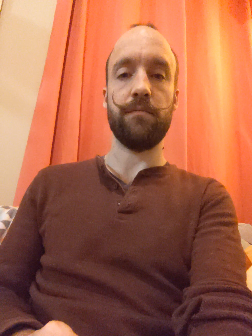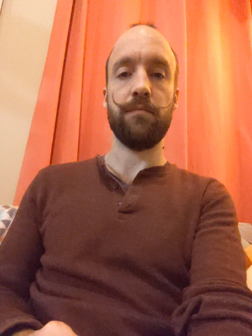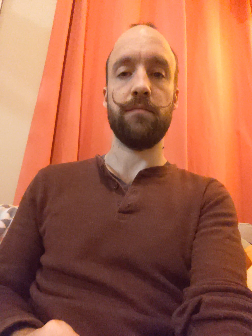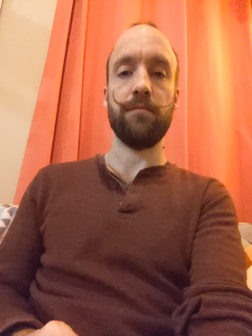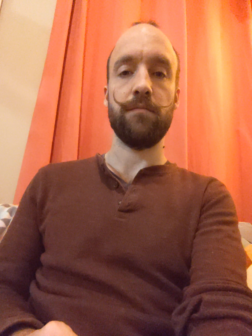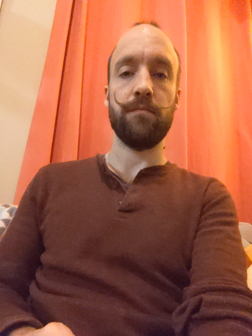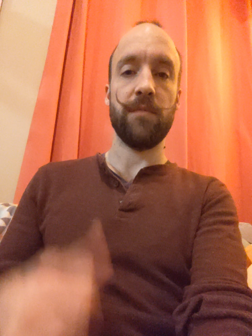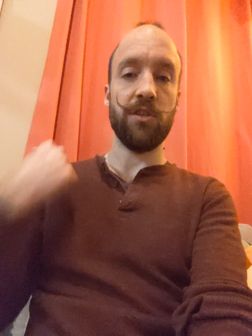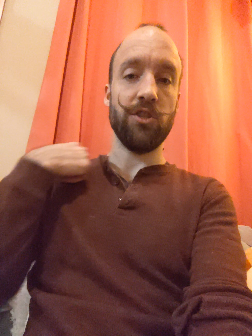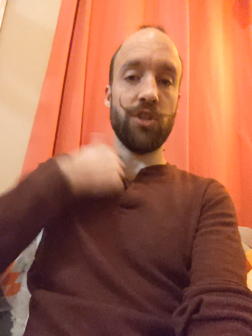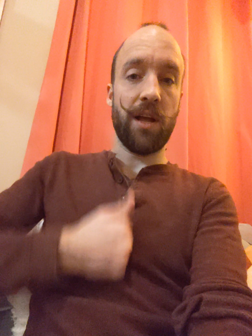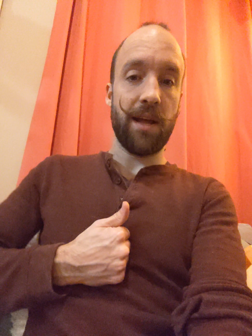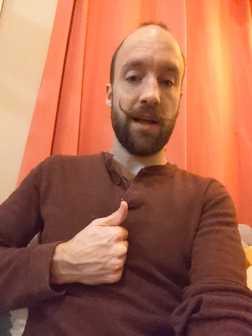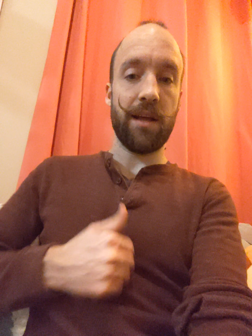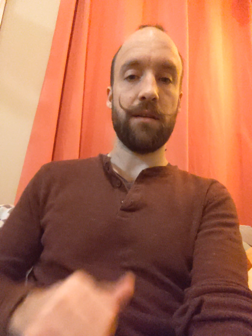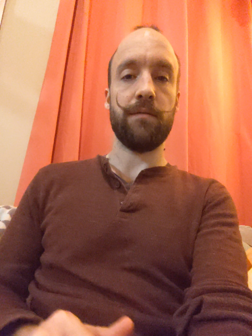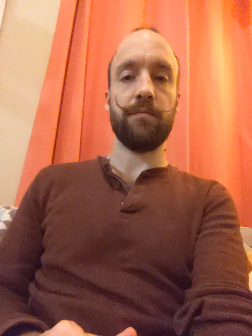jacket